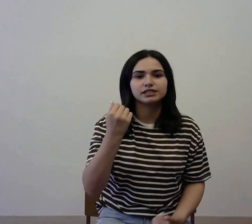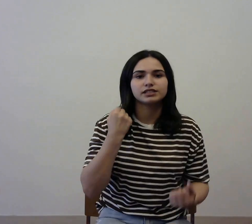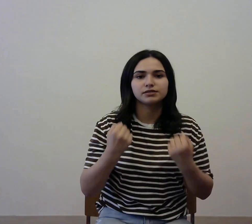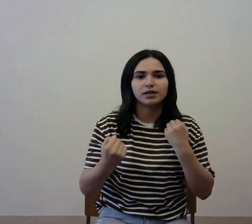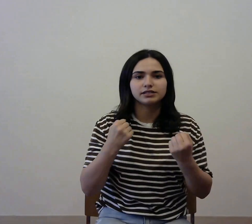idman